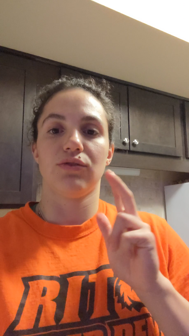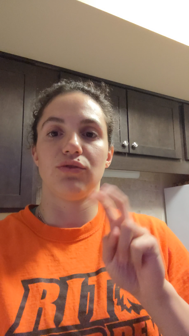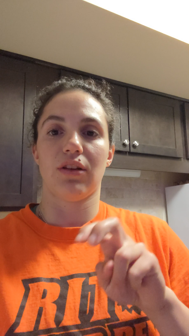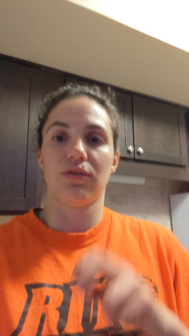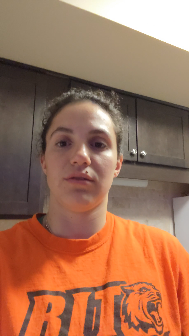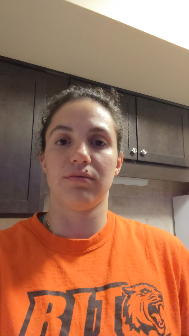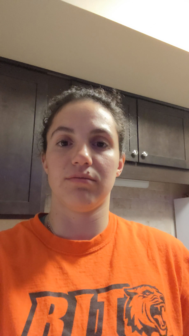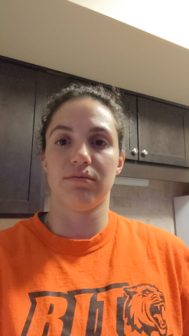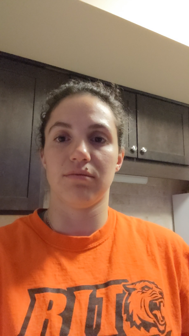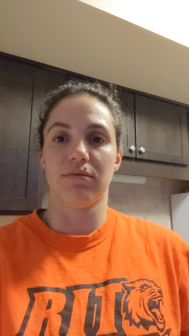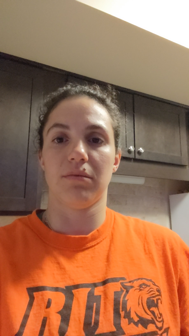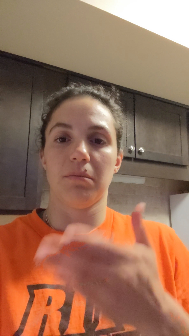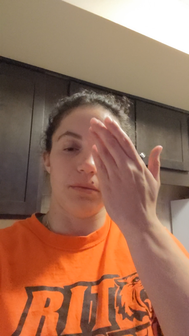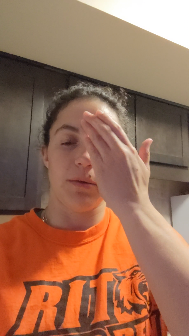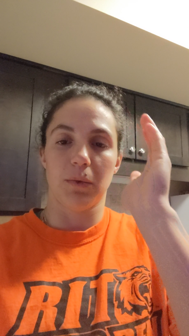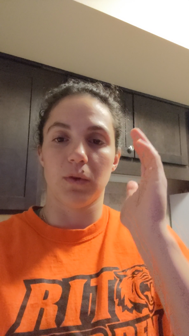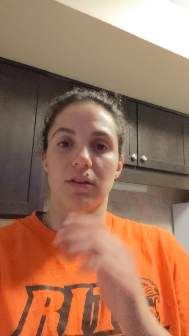peekaboo